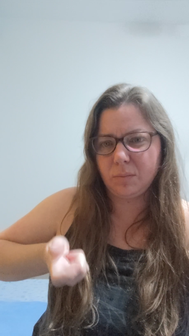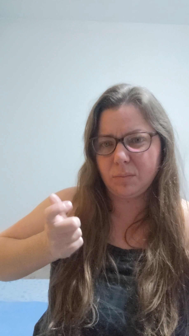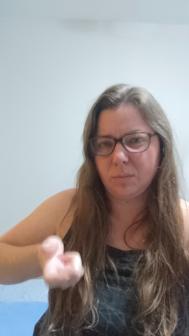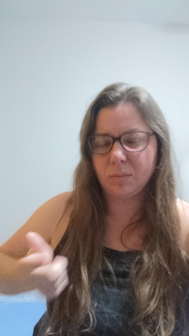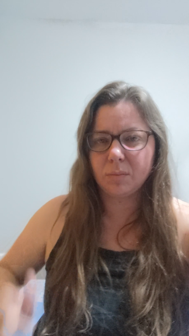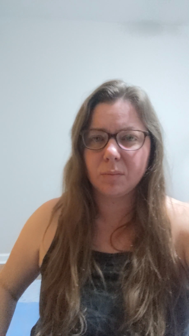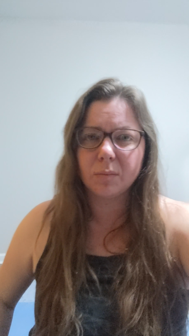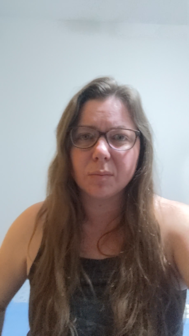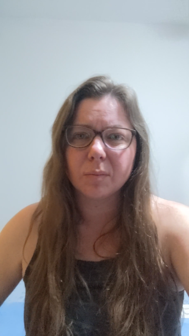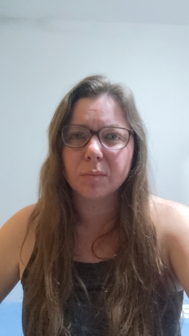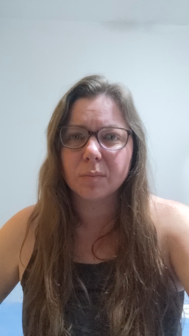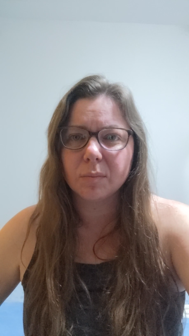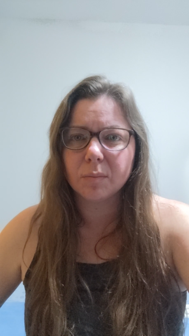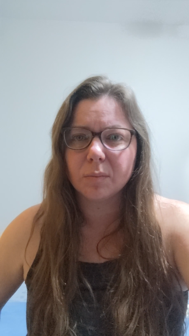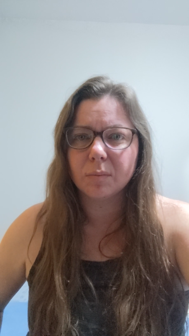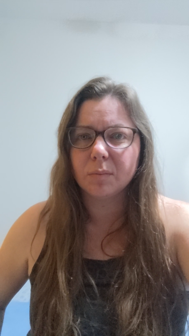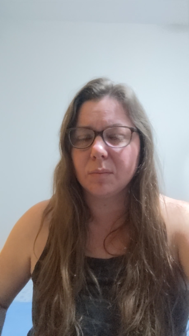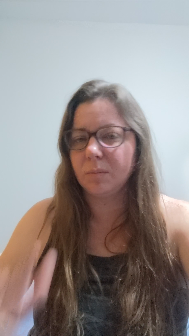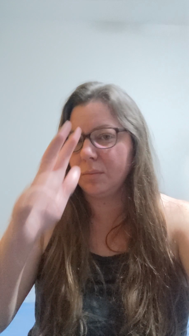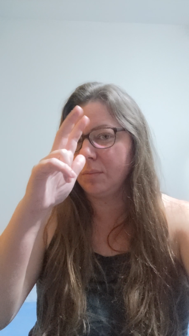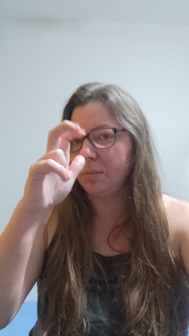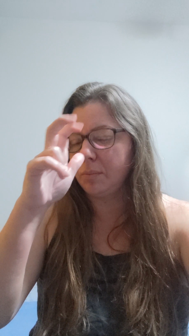ant